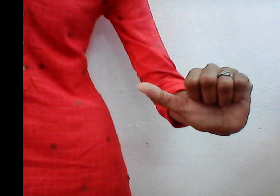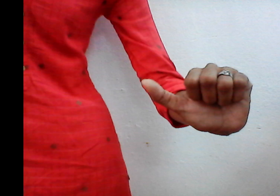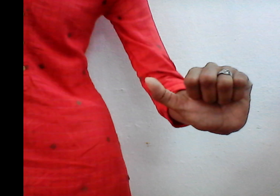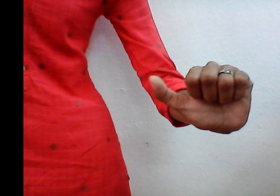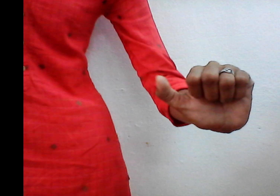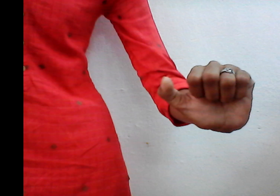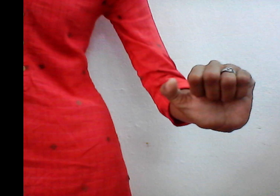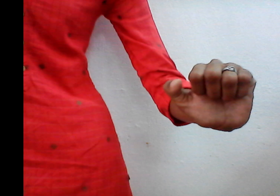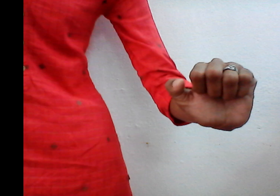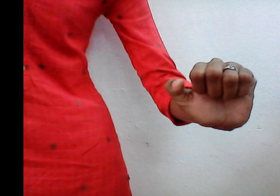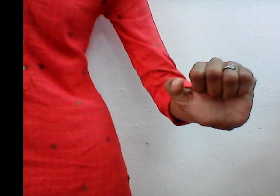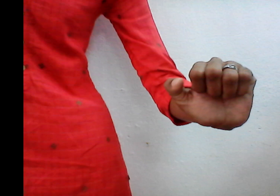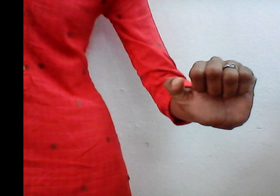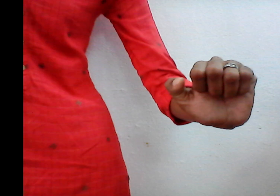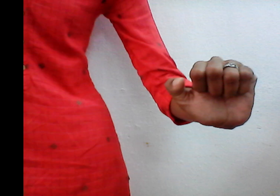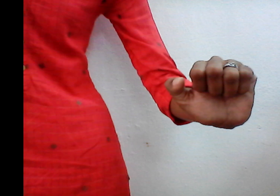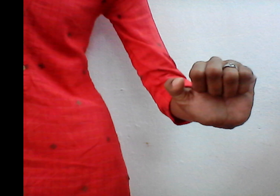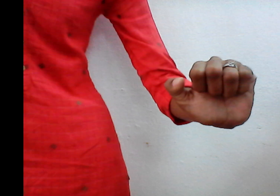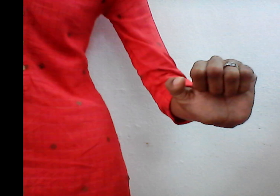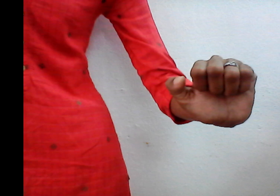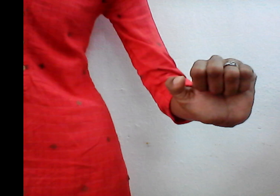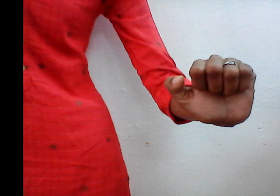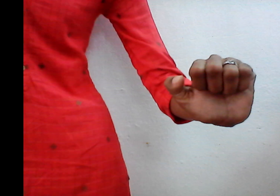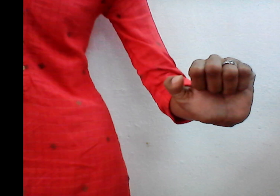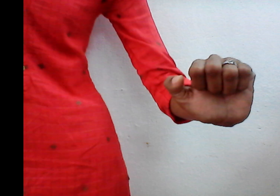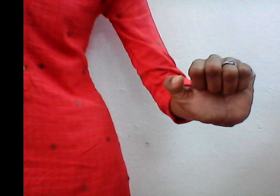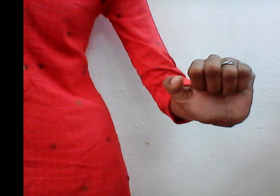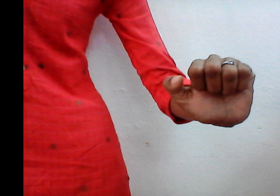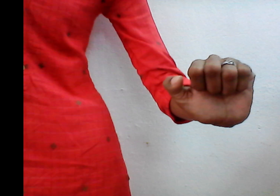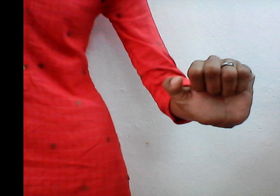ഏ